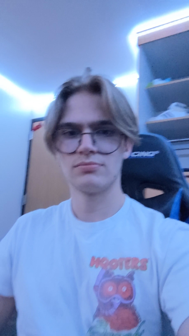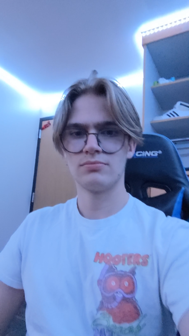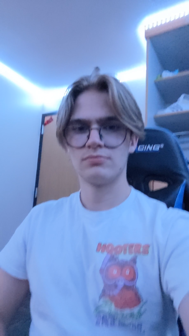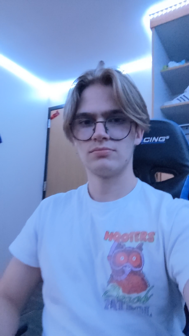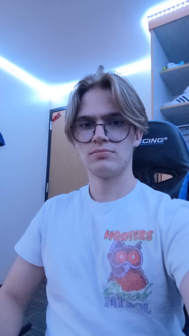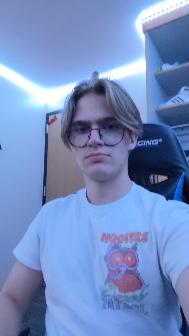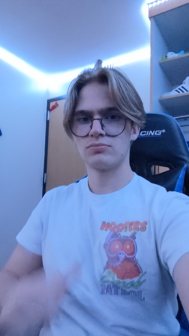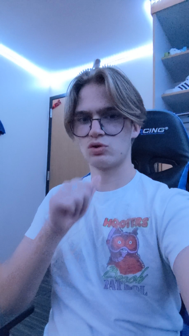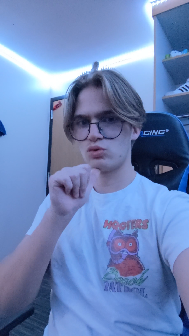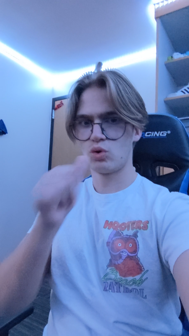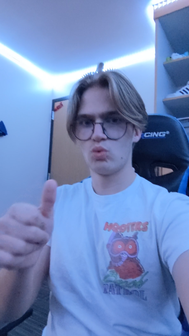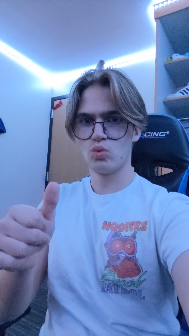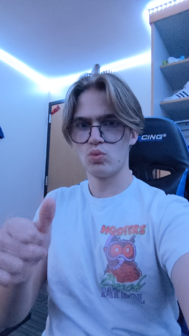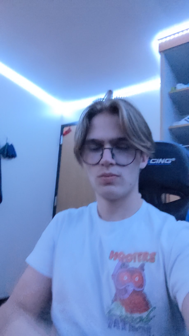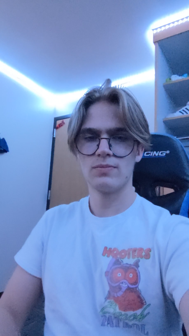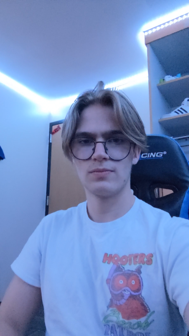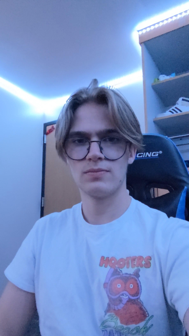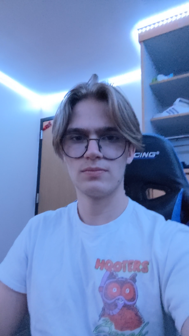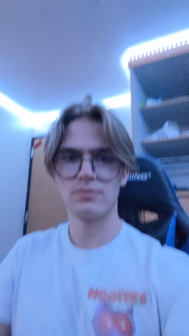don't